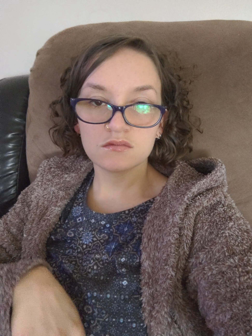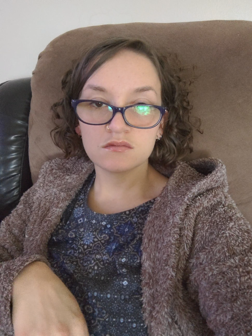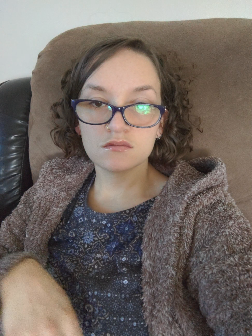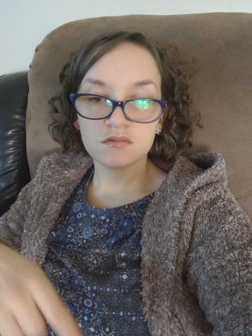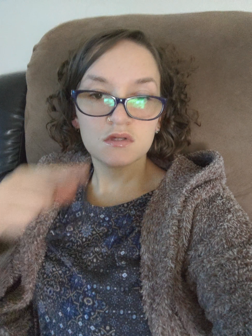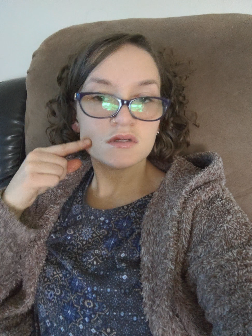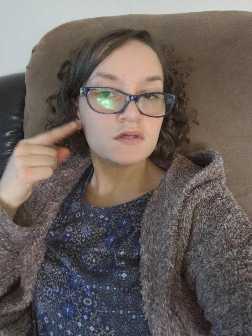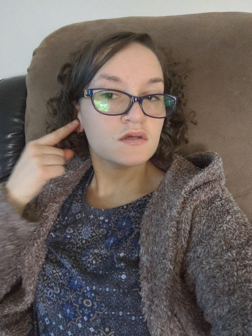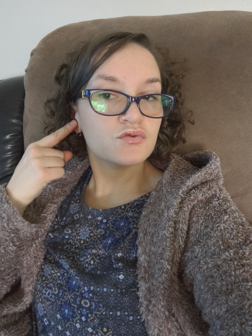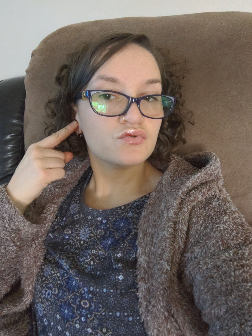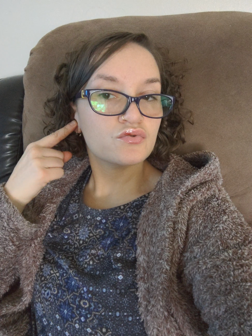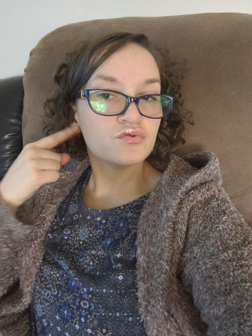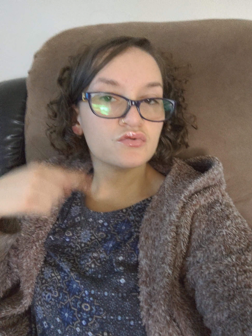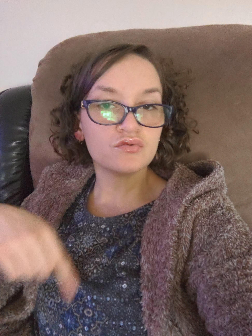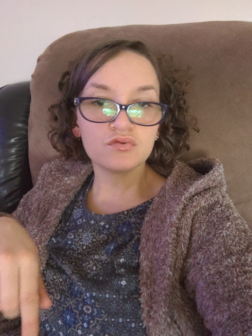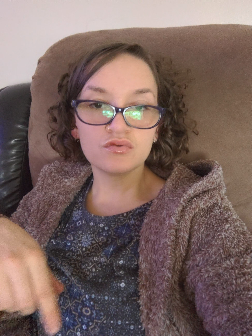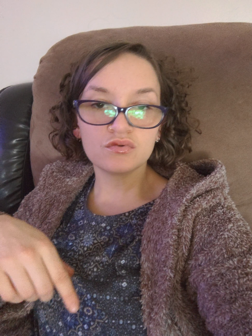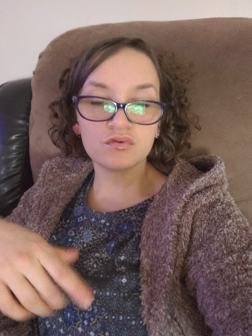ear